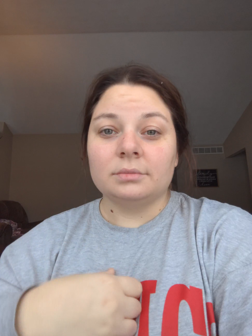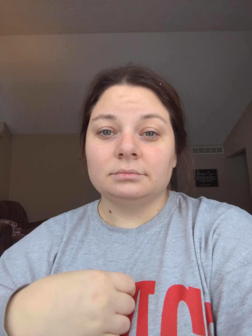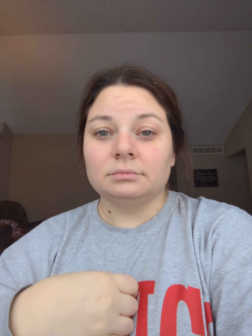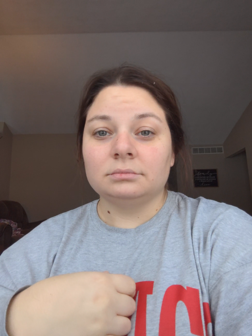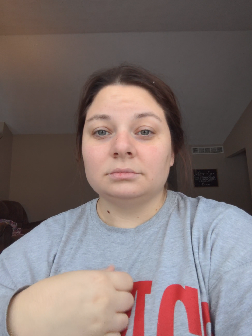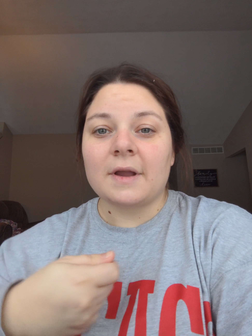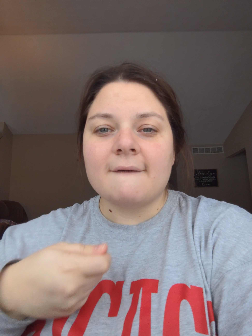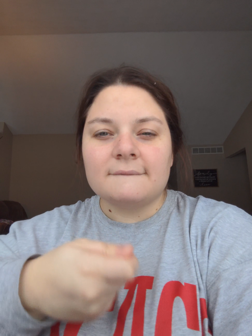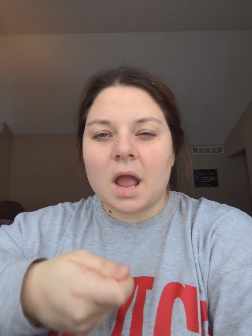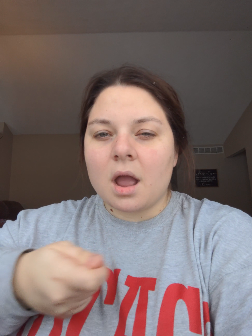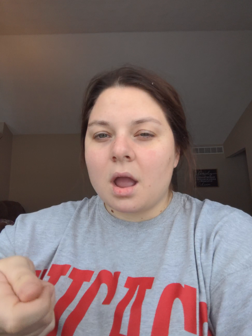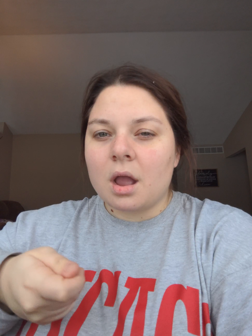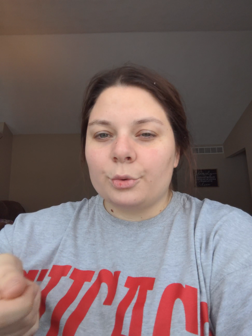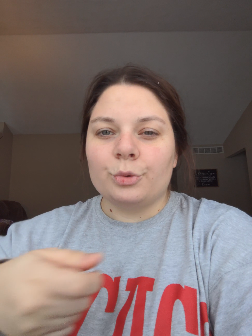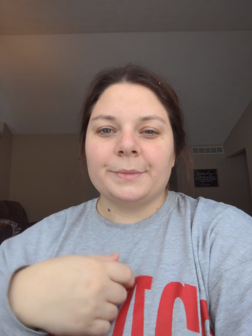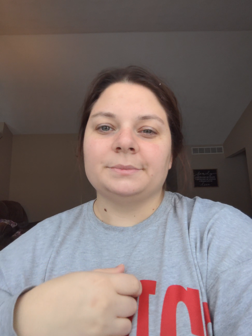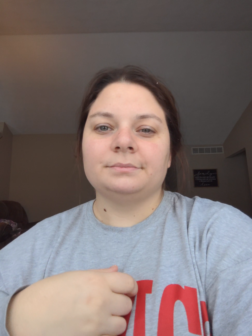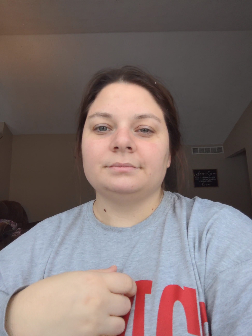vacuum